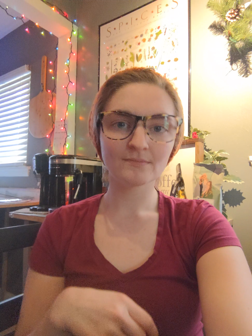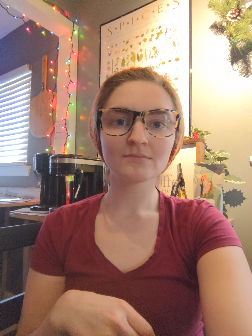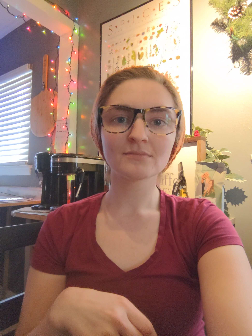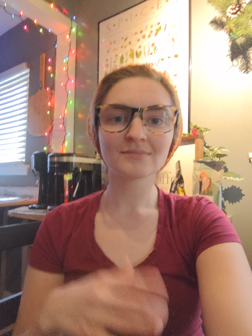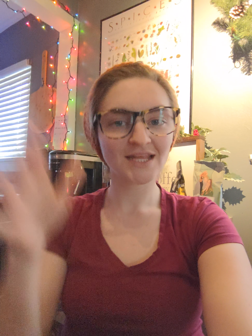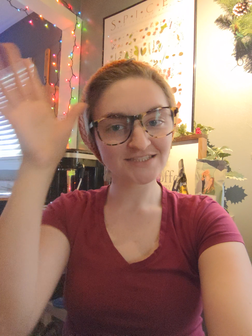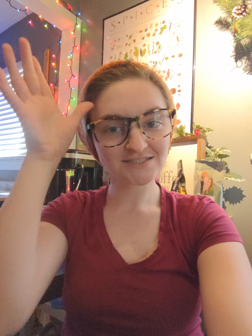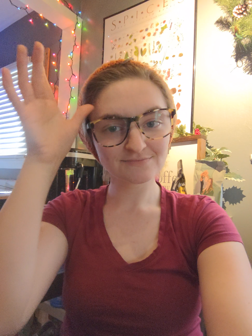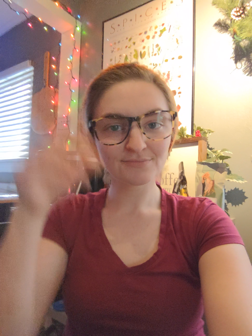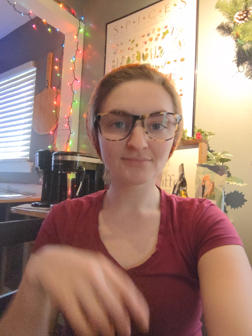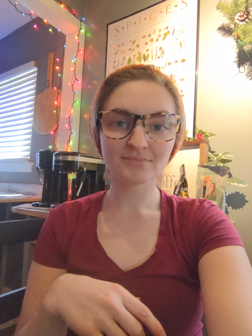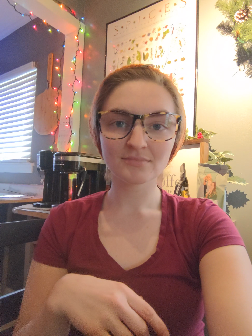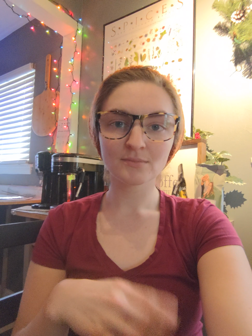dad